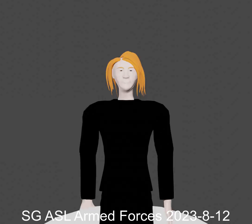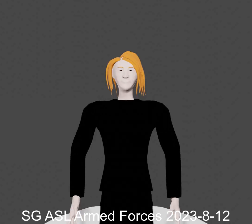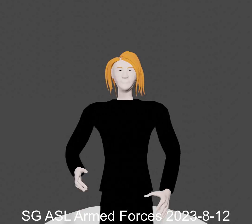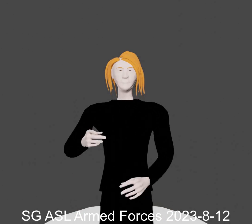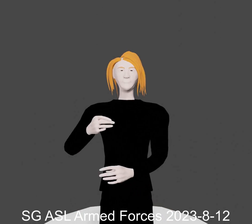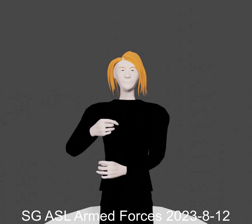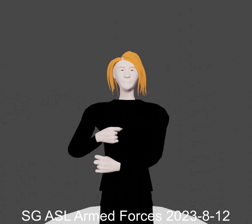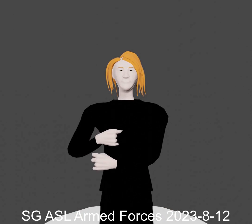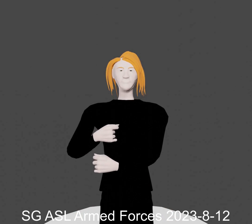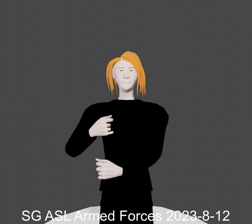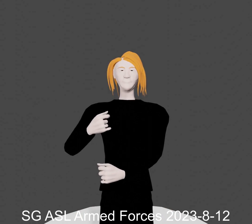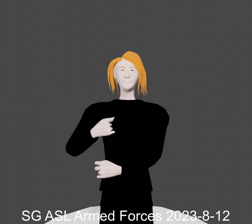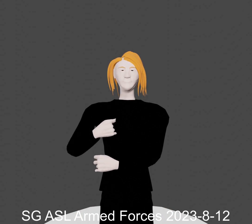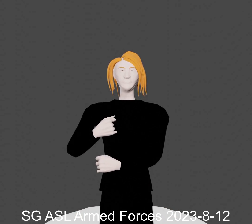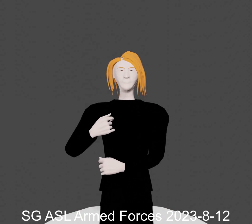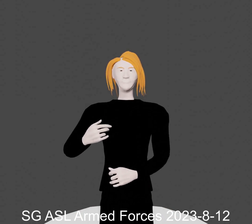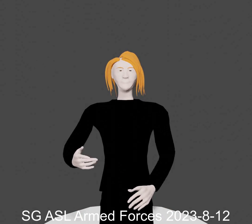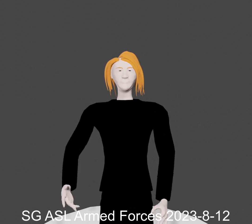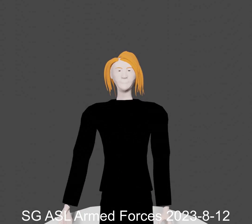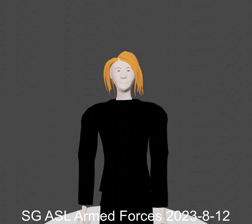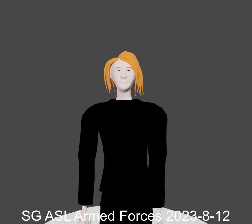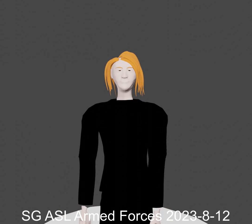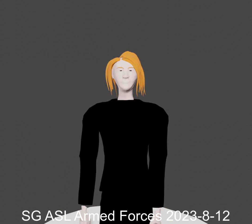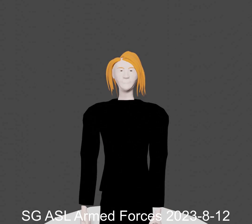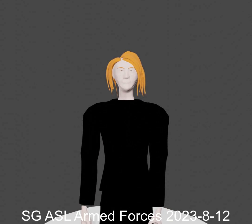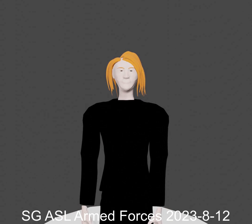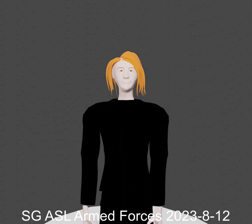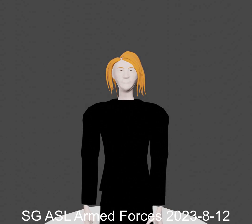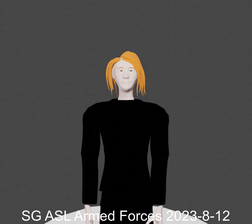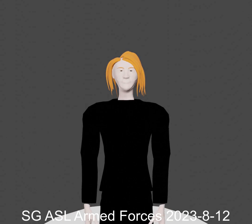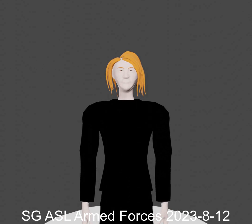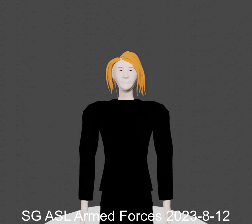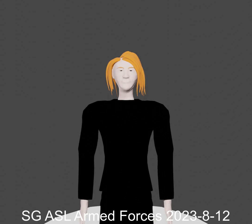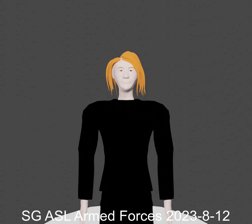Armed Forces